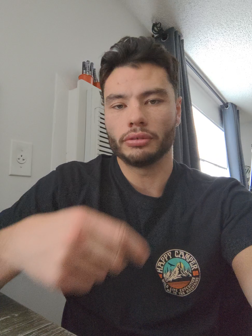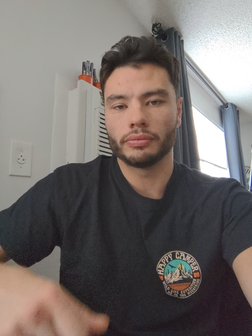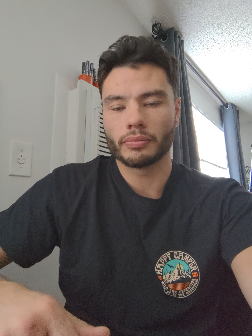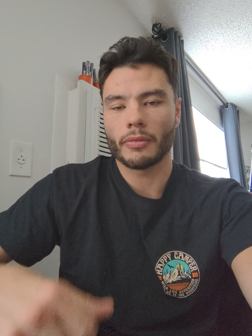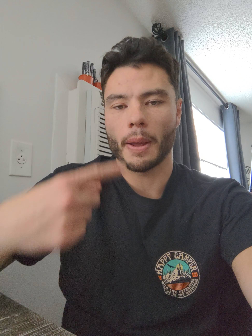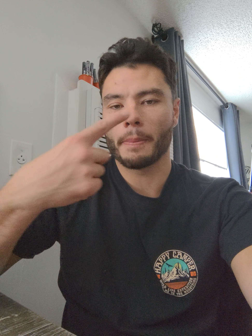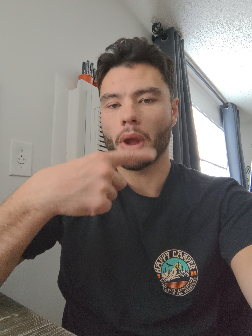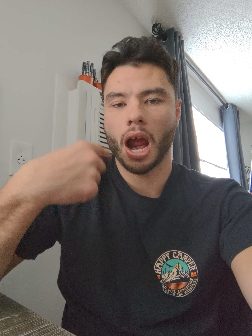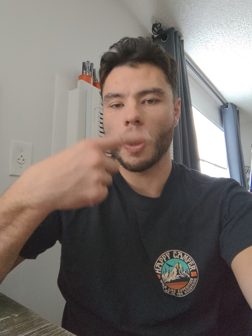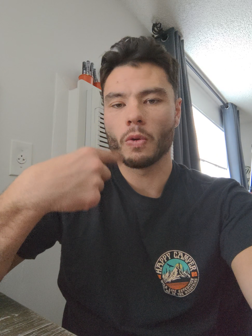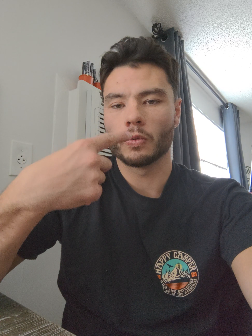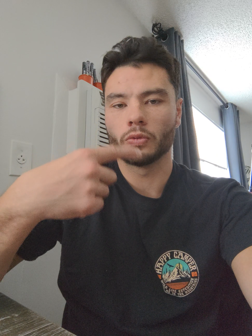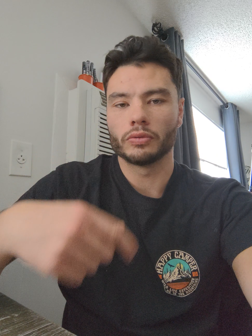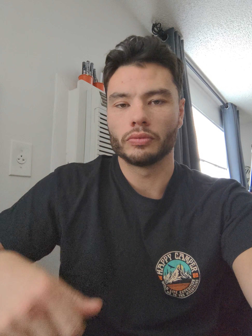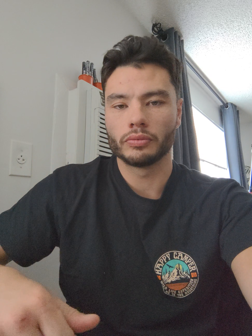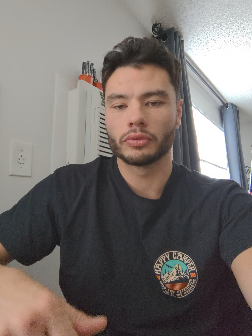mouth